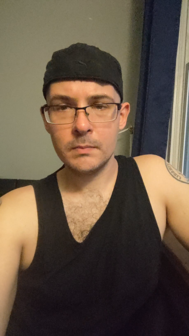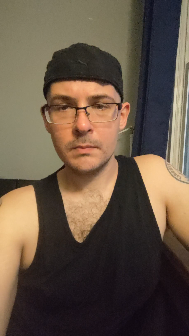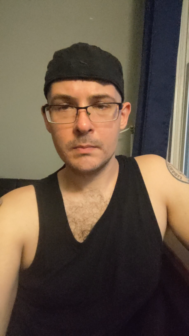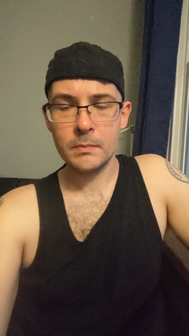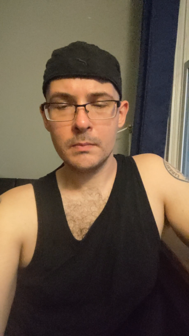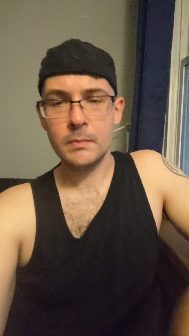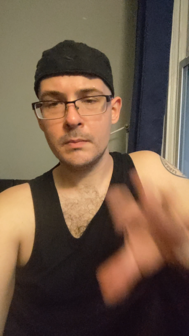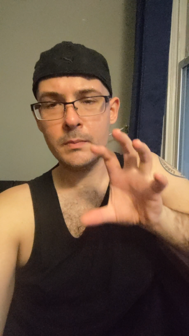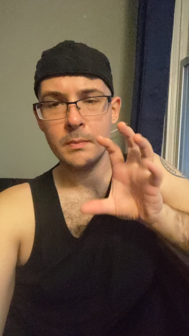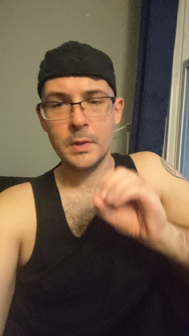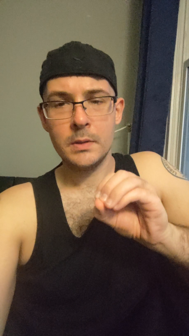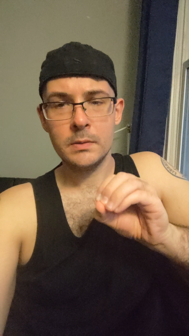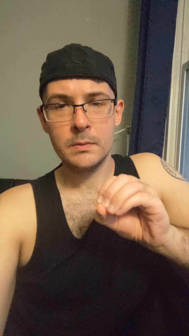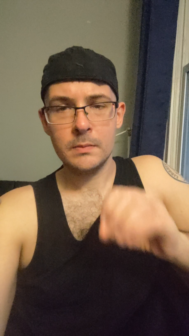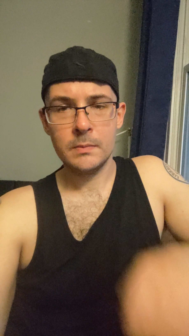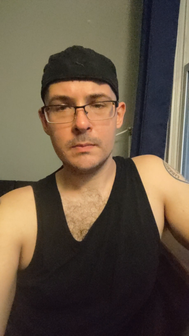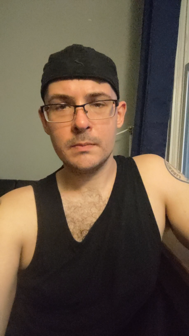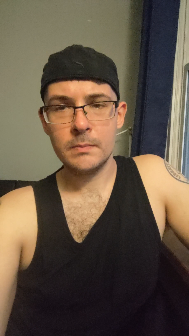bite